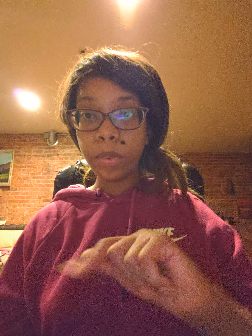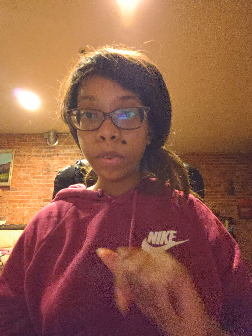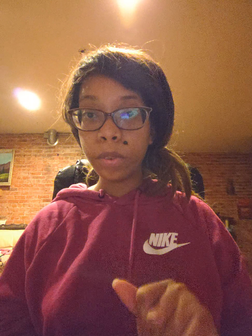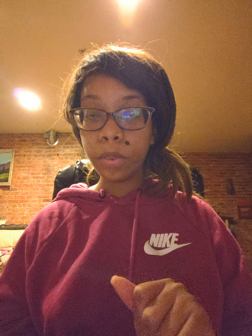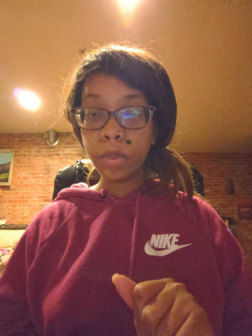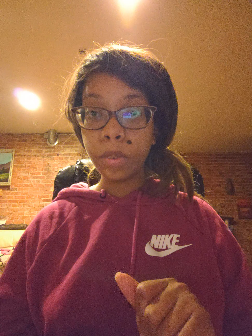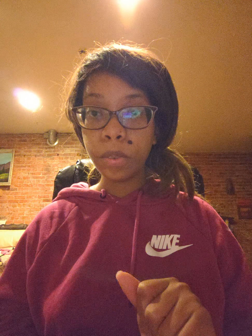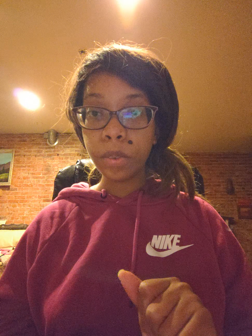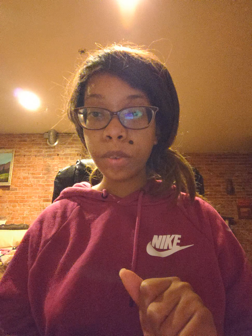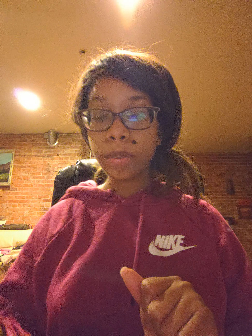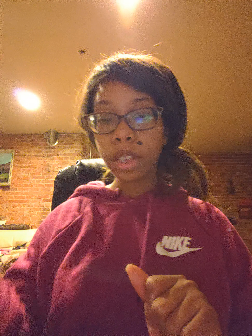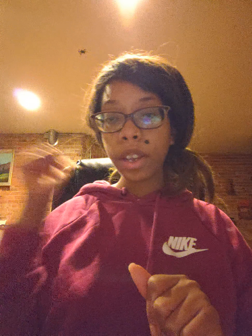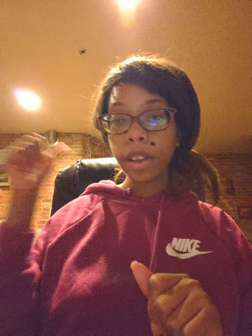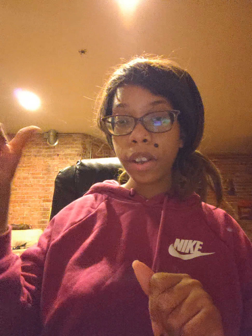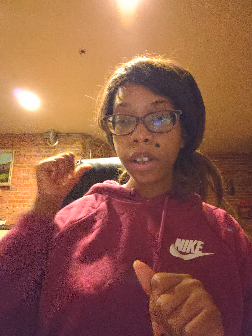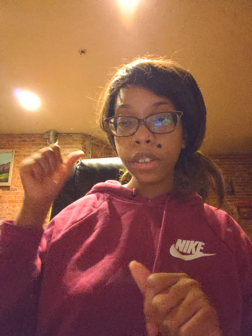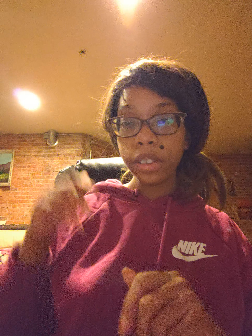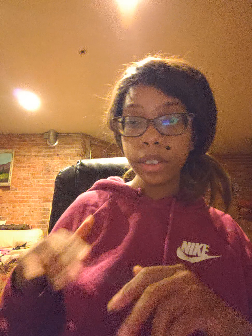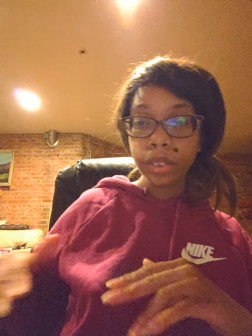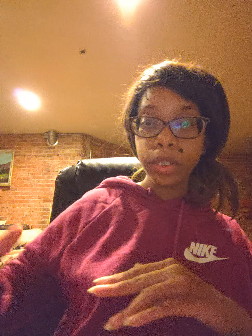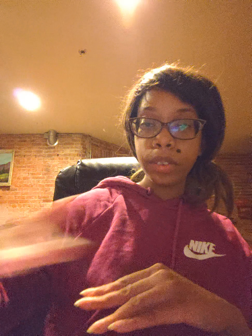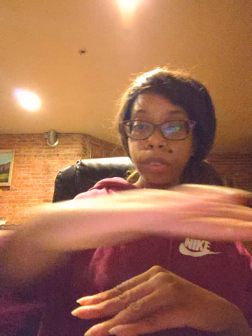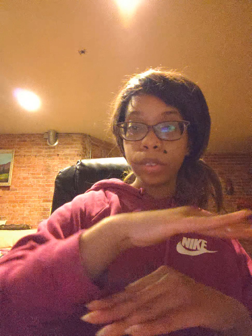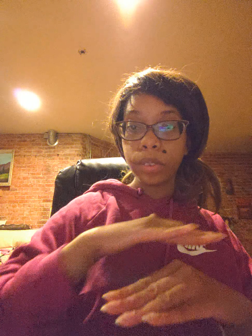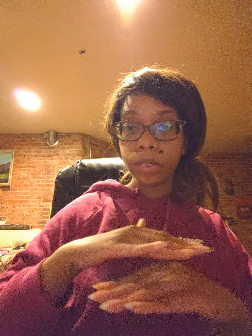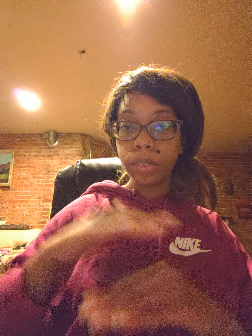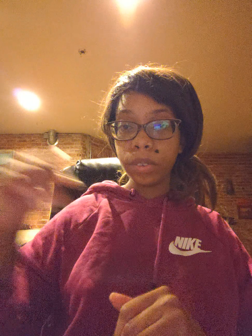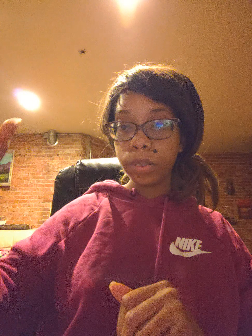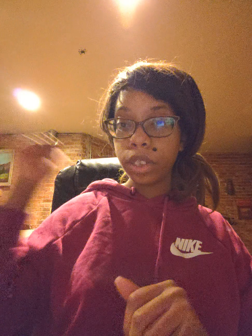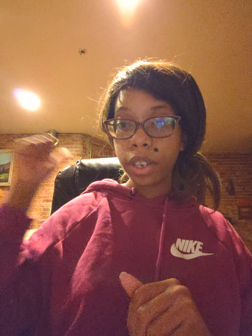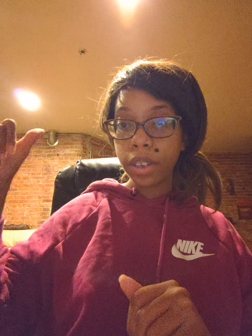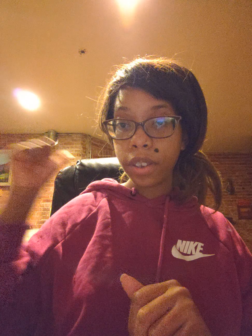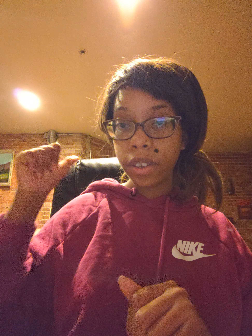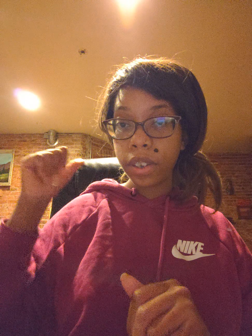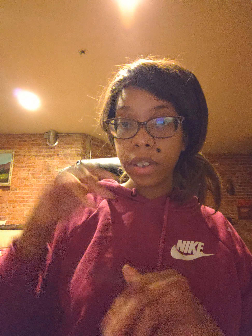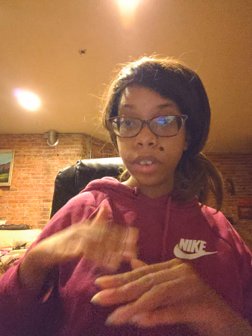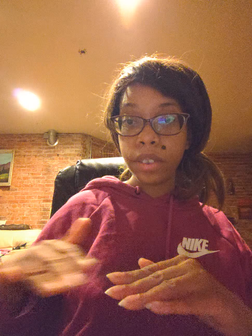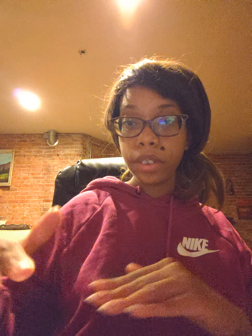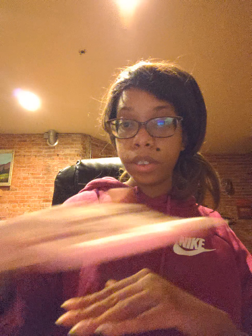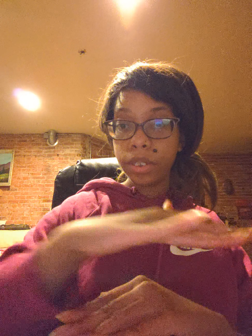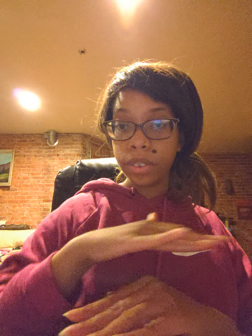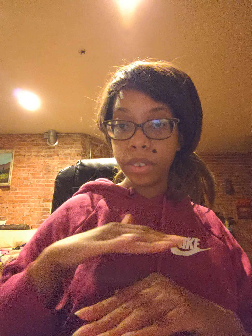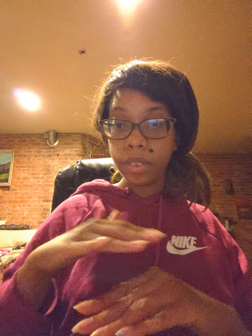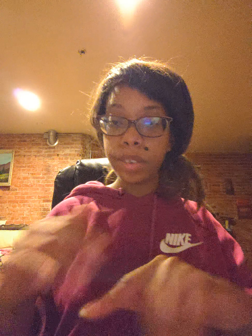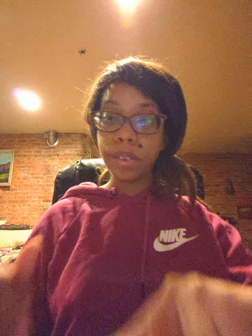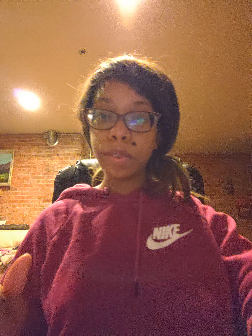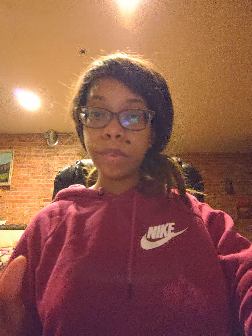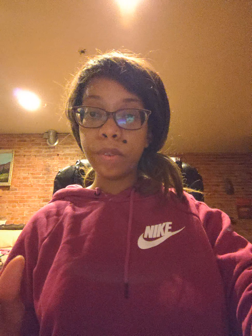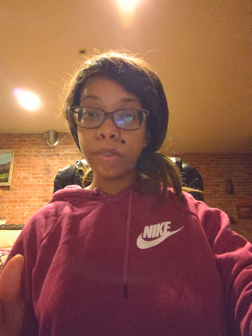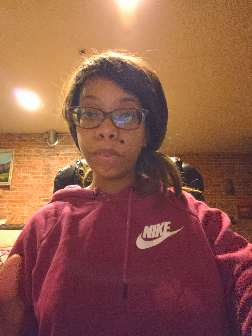backyard